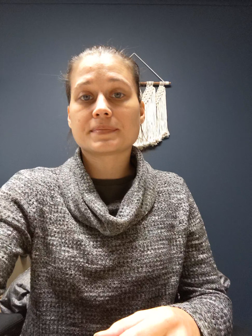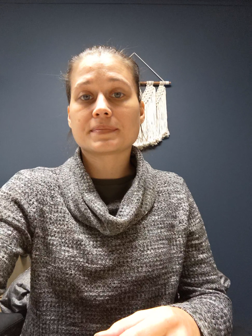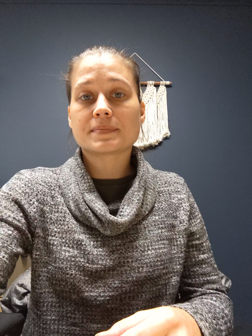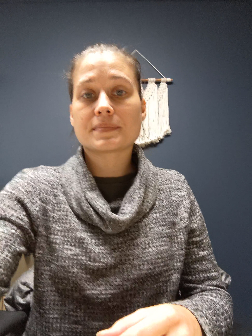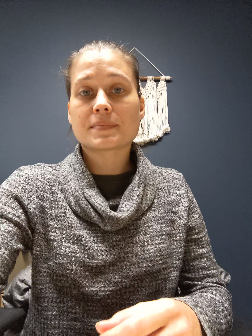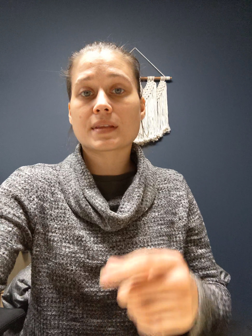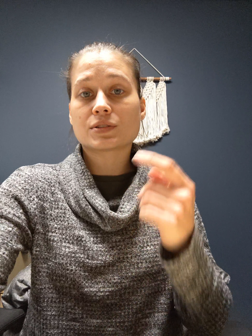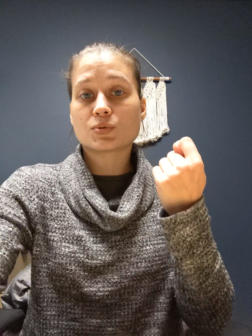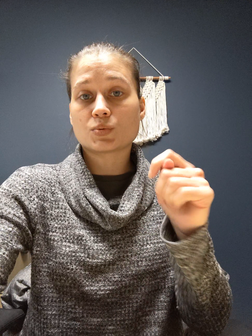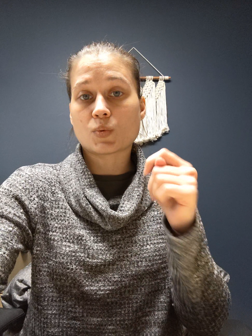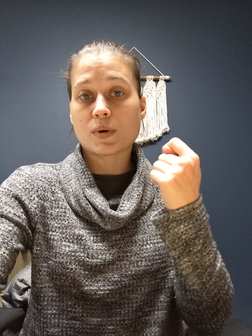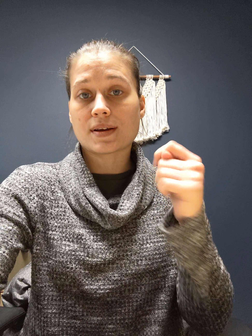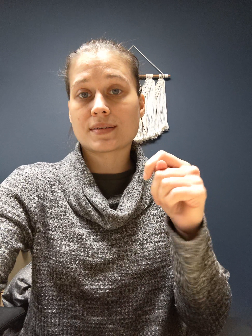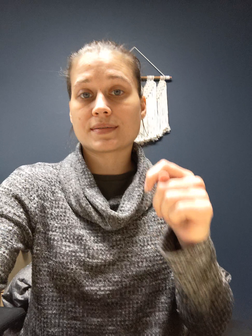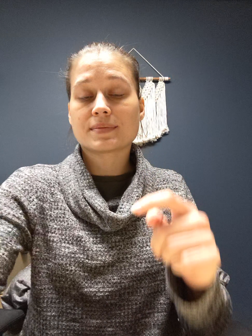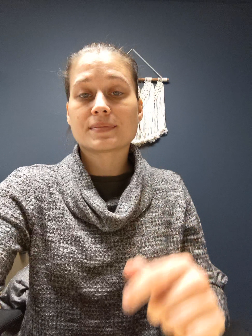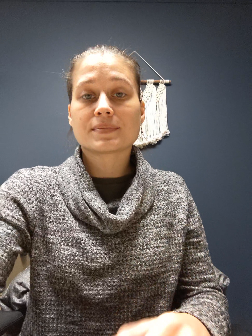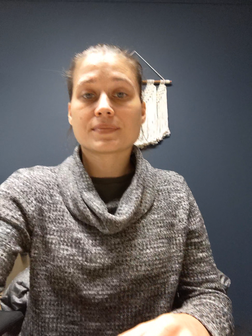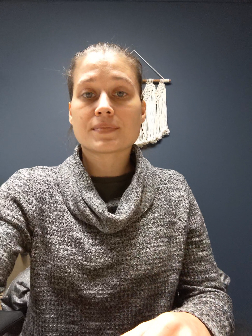toy